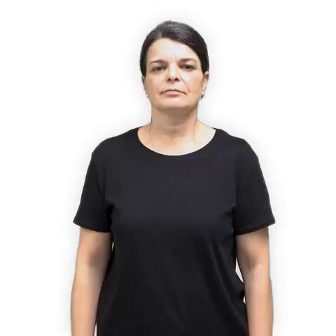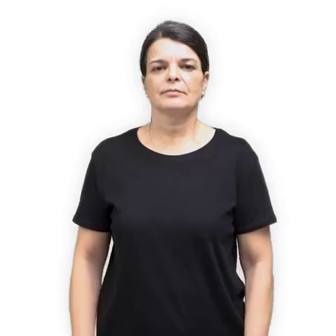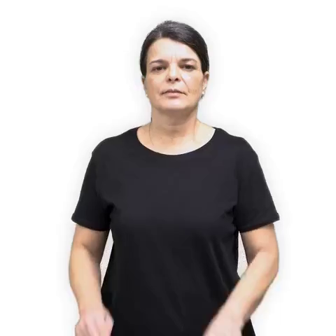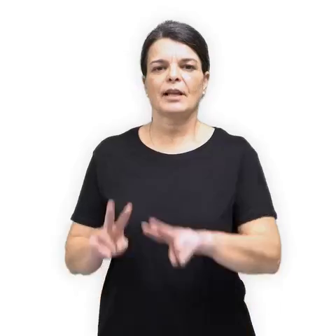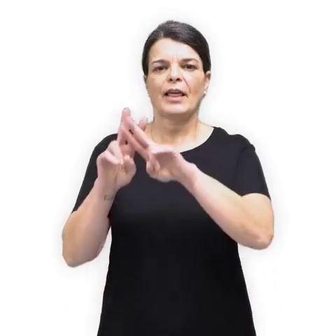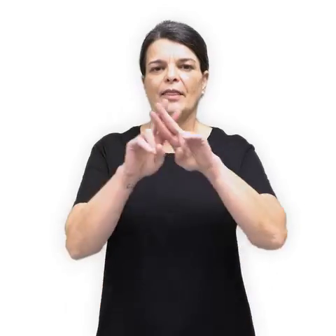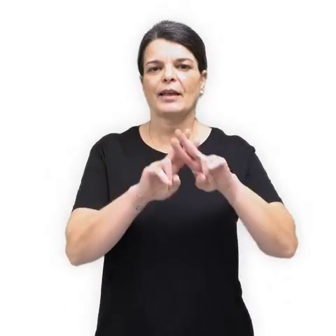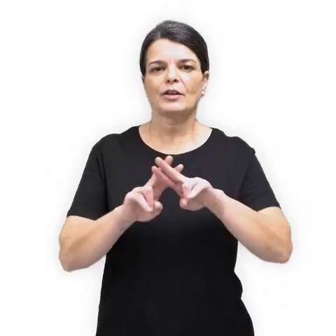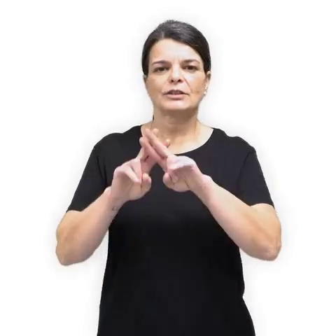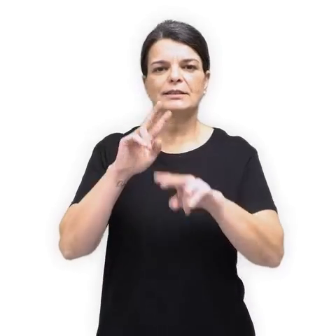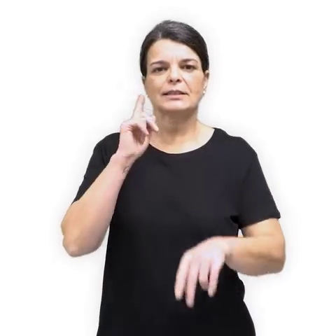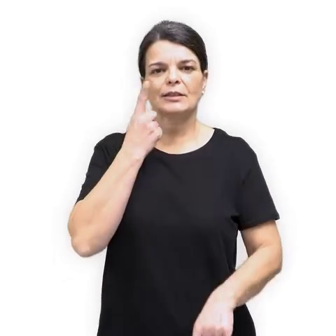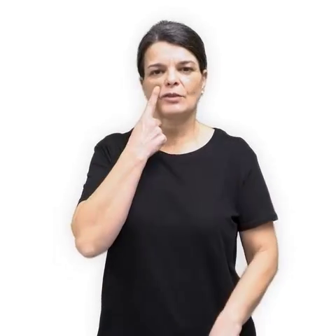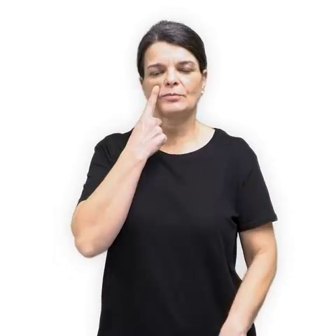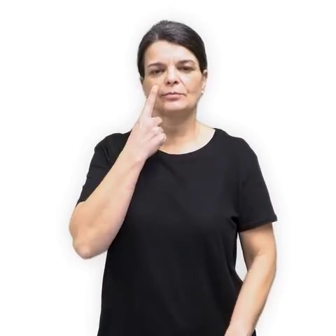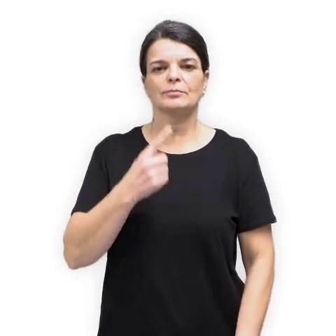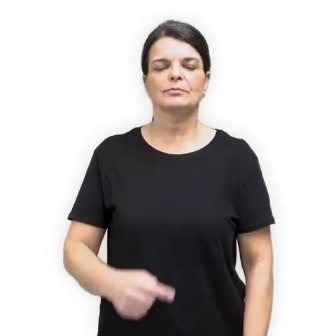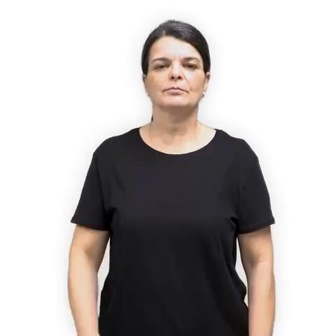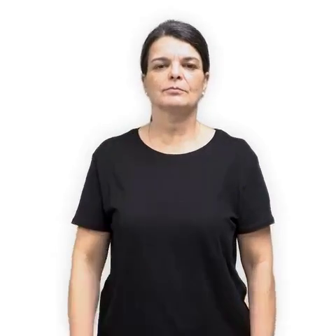revisar descubrir